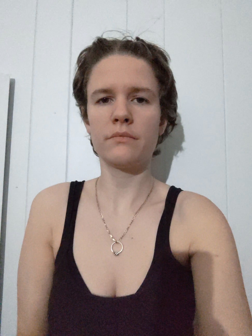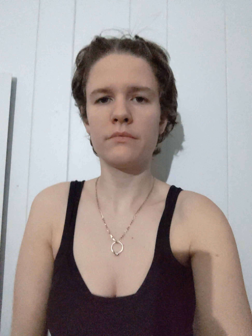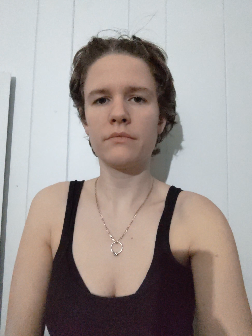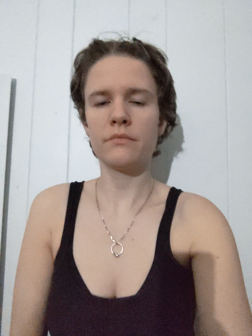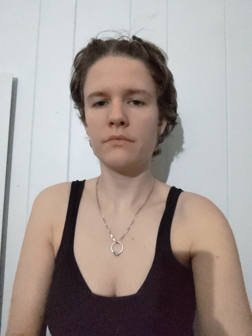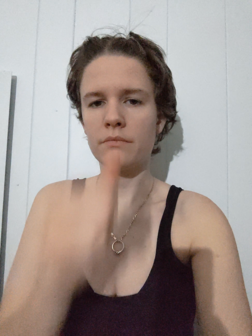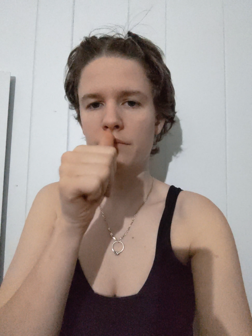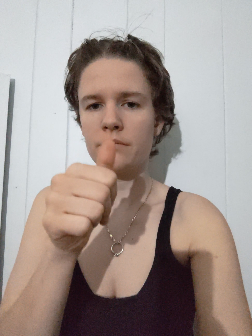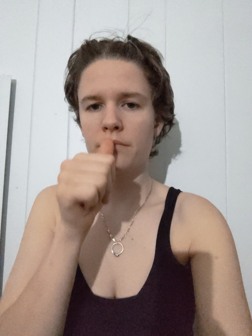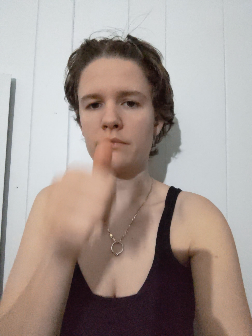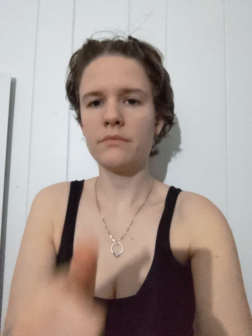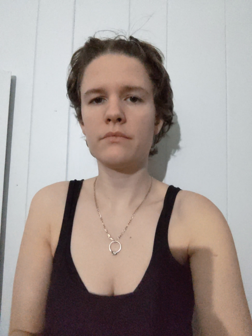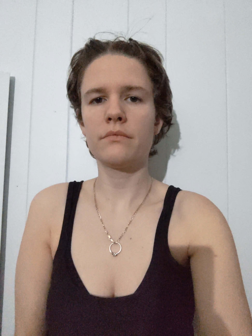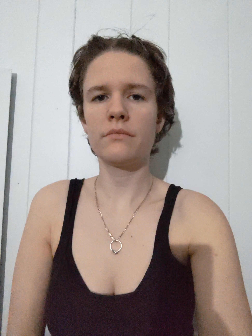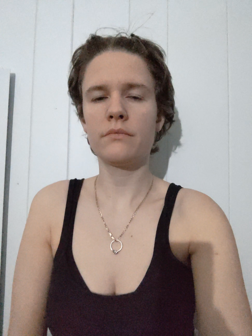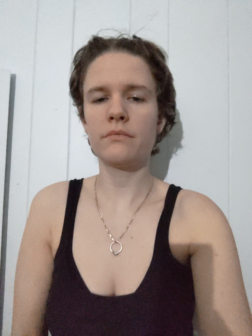nuts